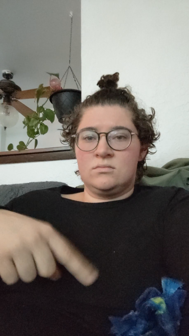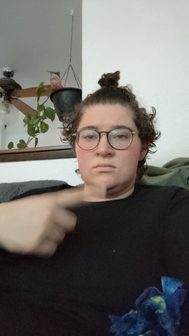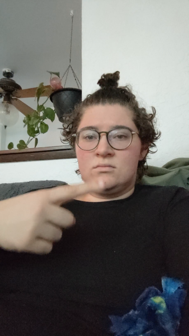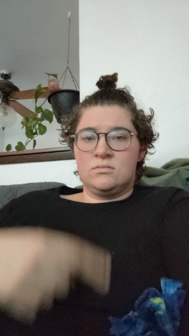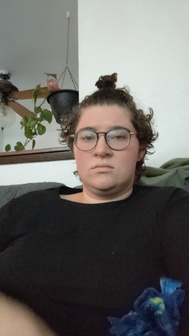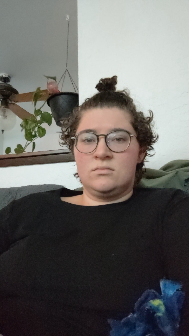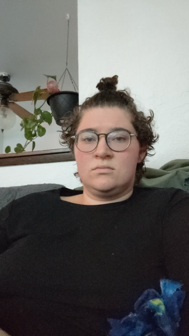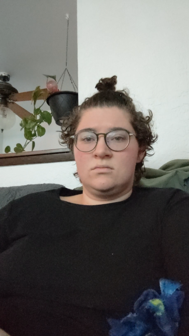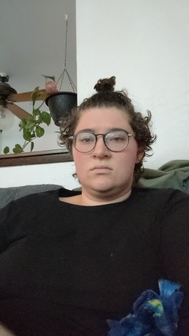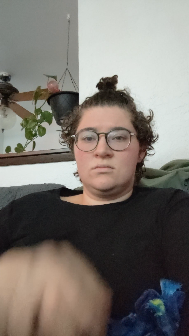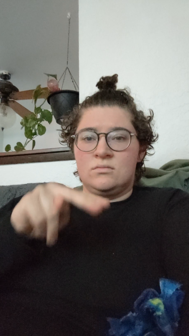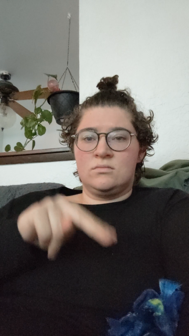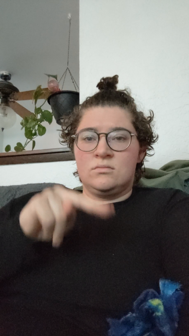nurse